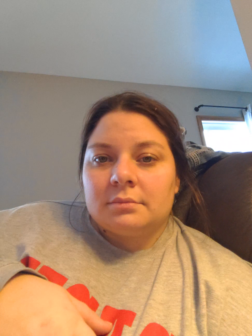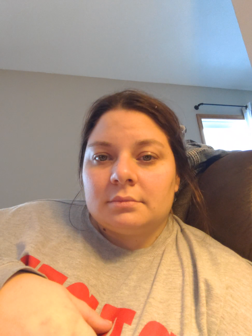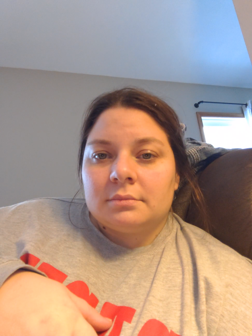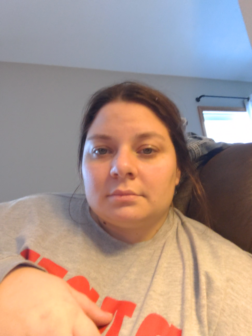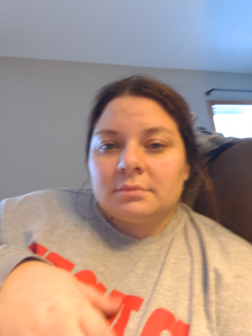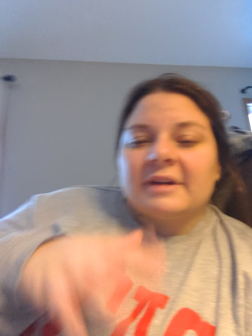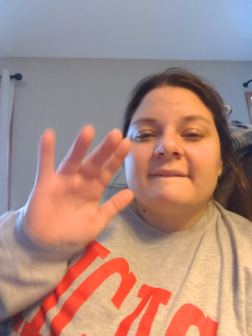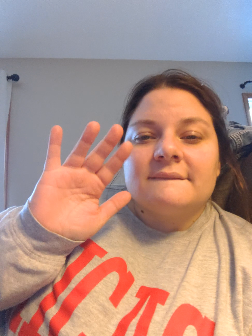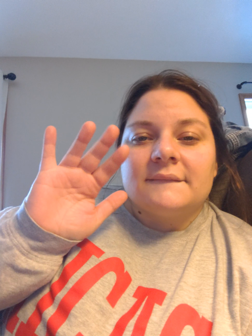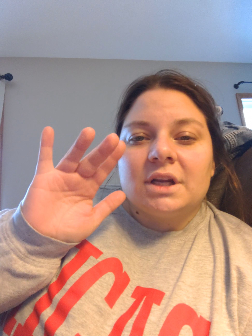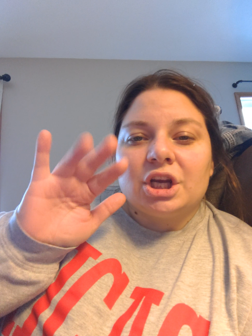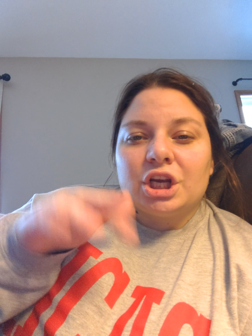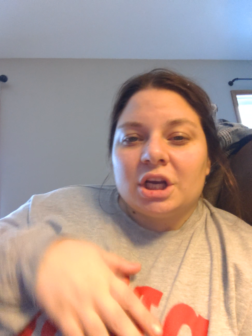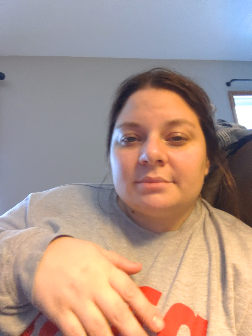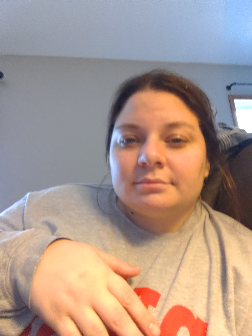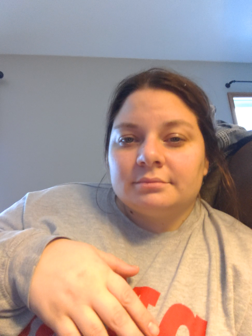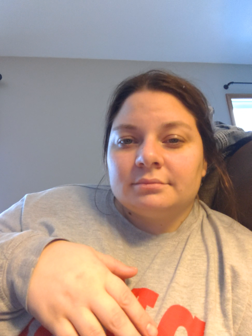finger